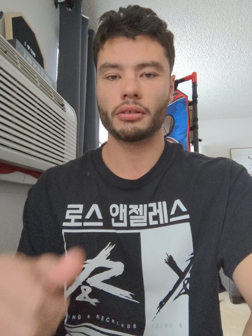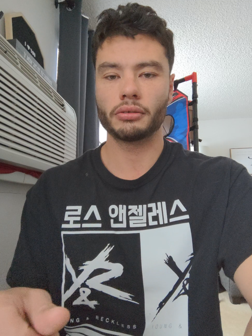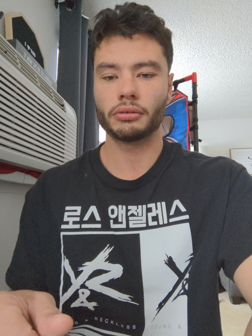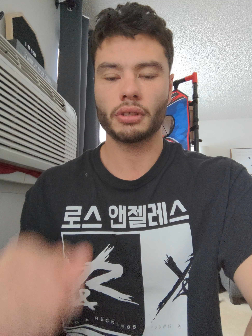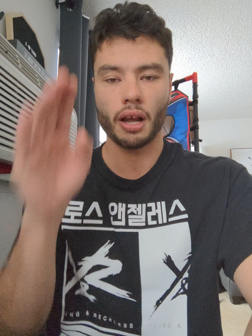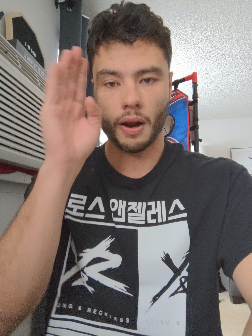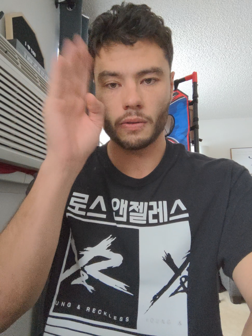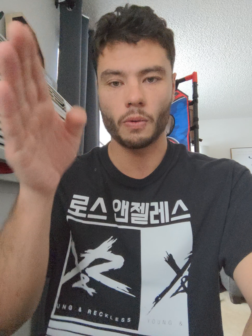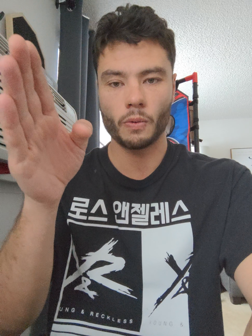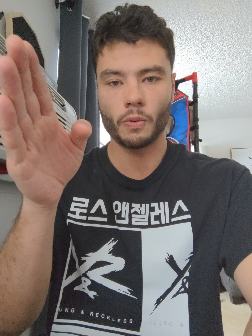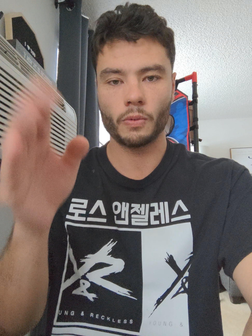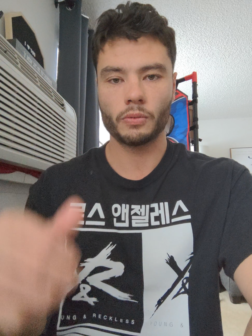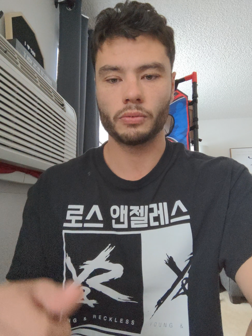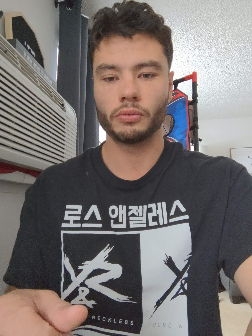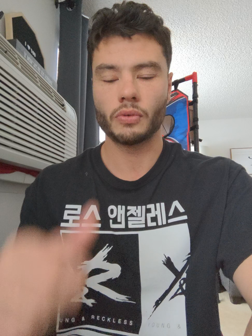hello